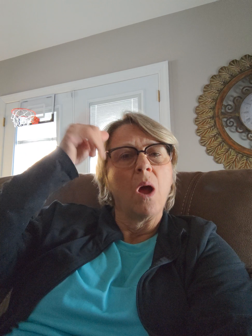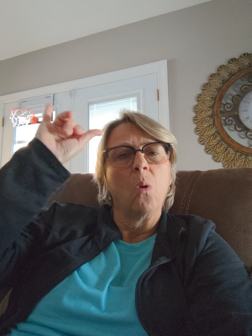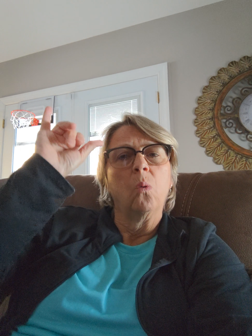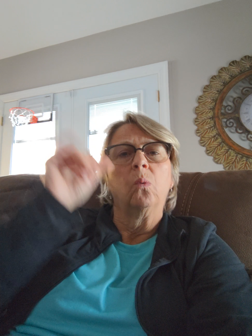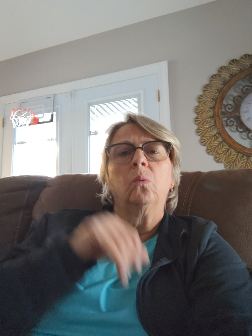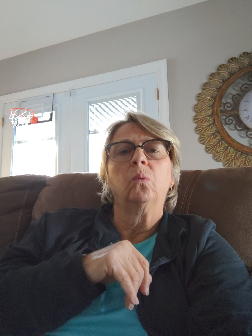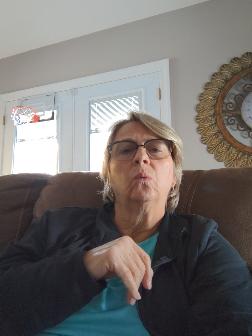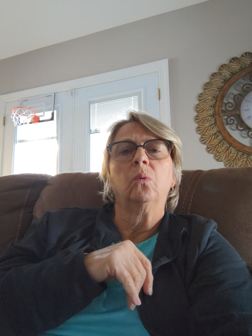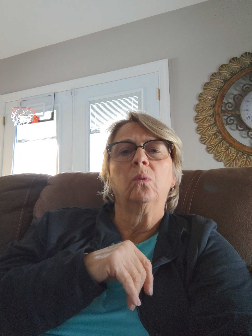cow